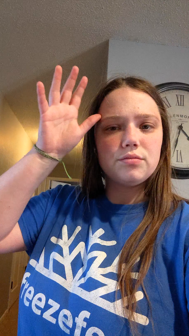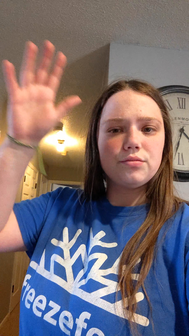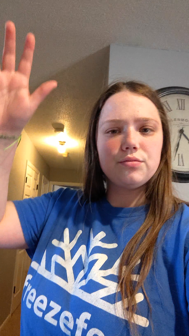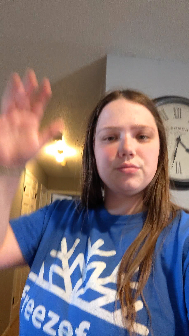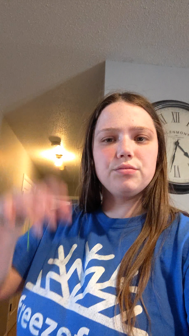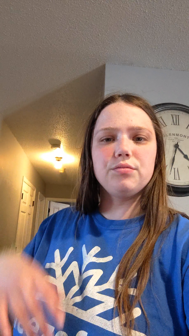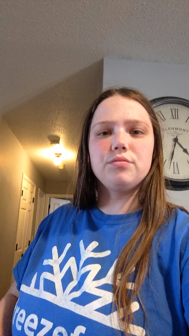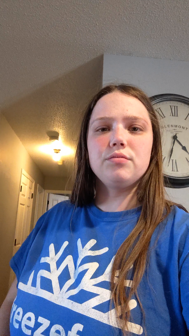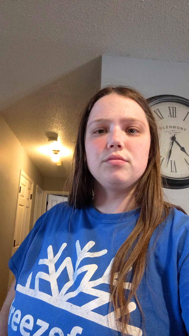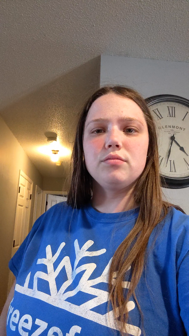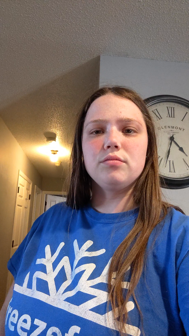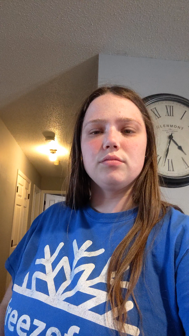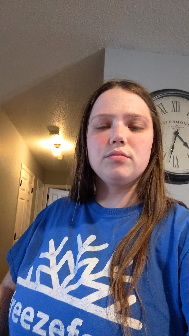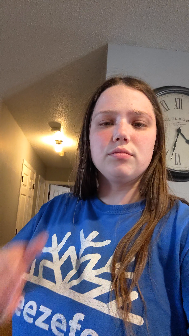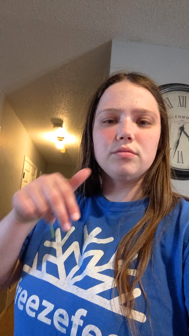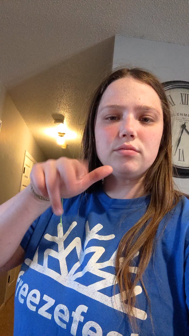lick